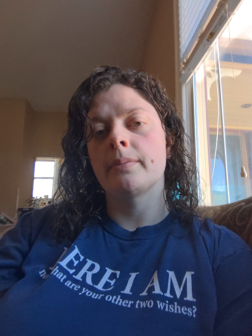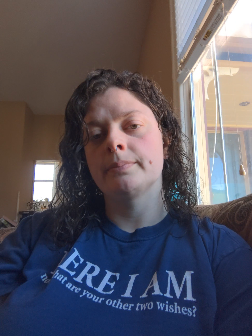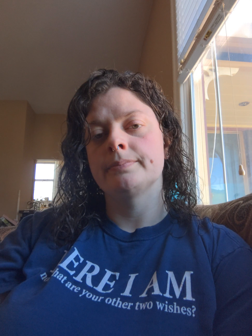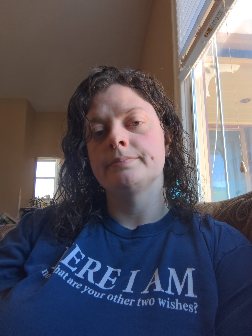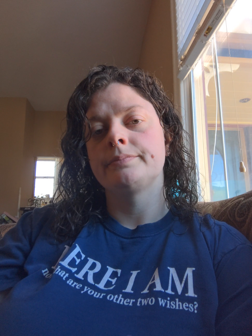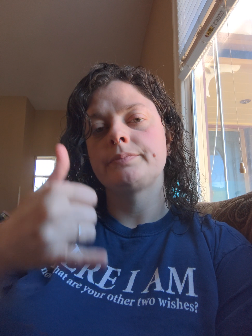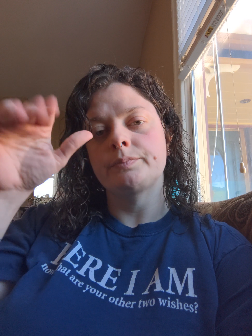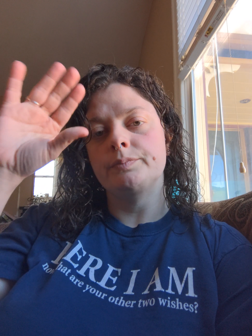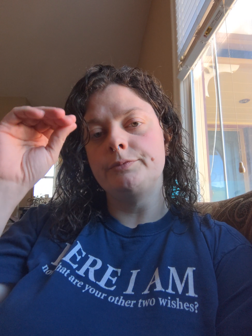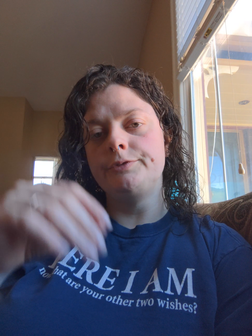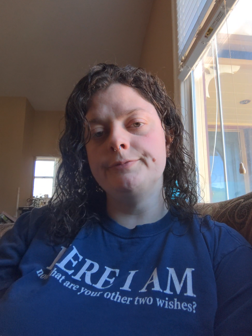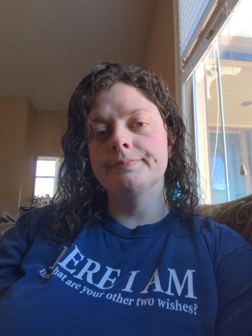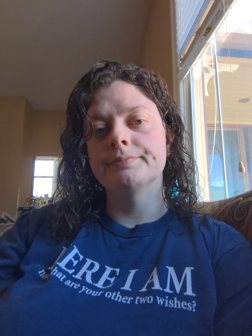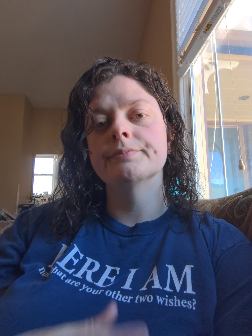cowboy